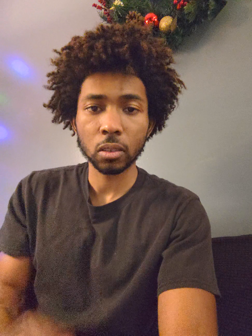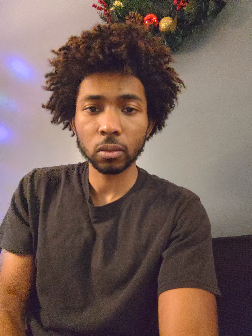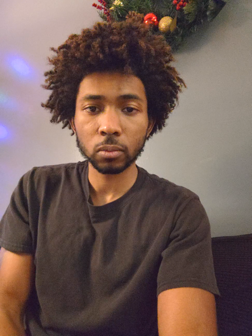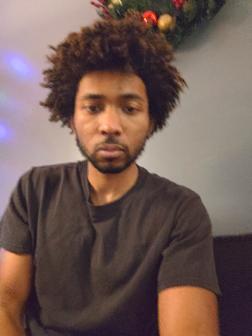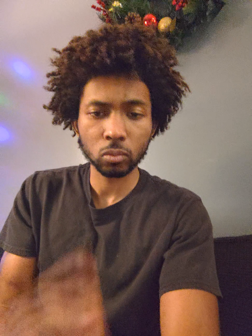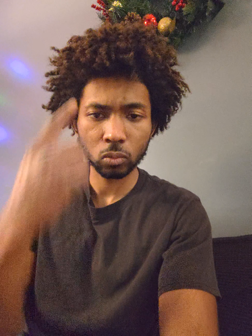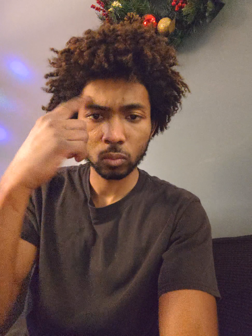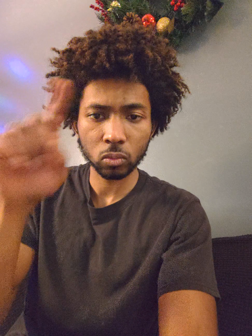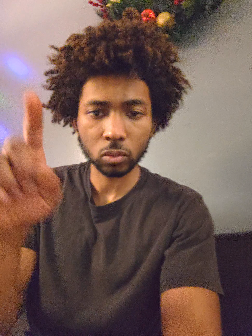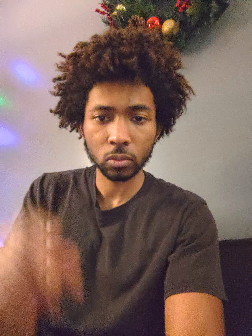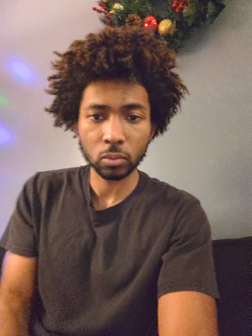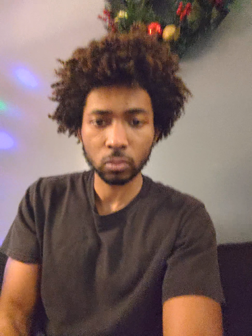for